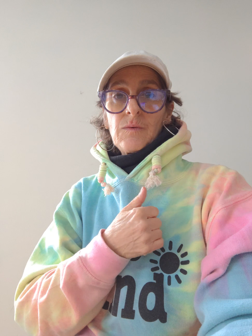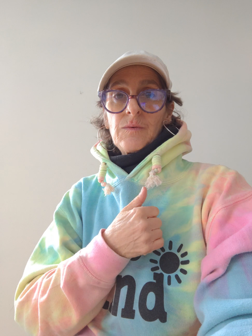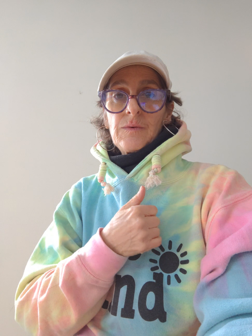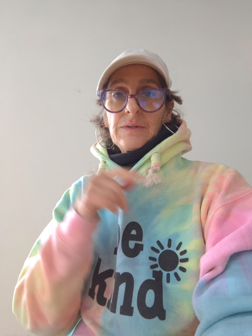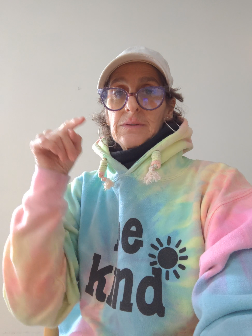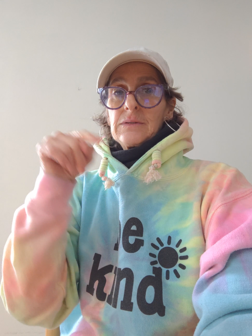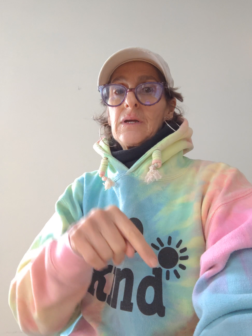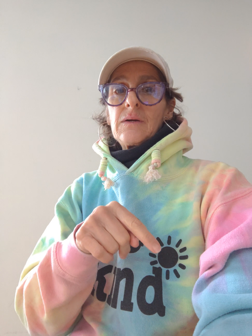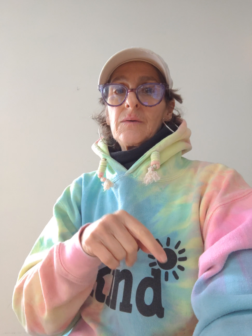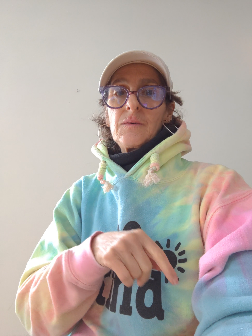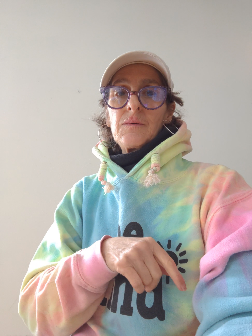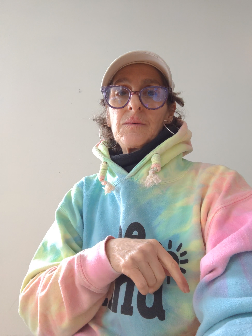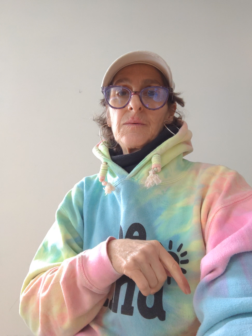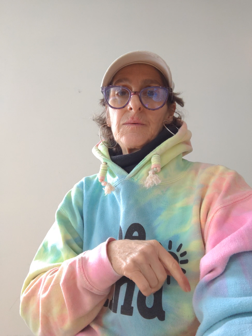down